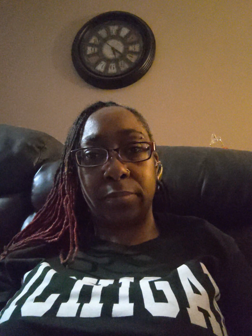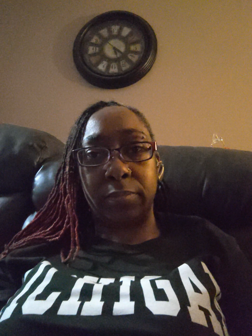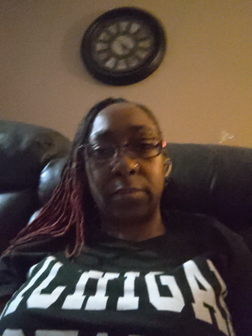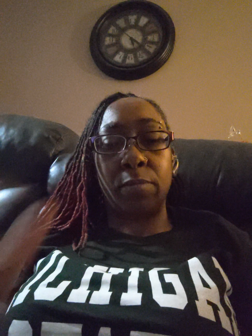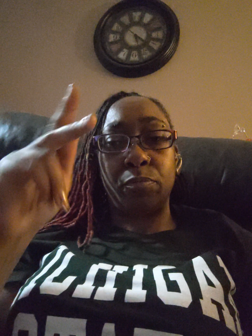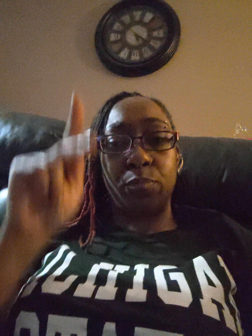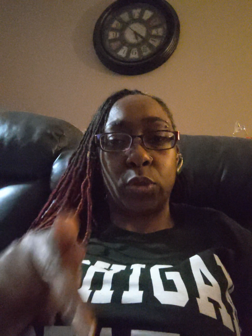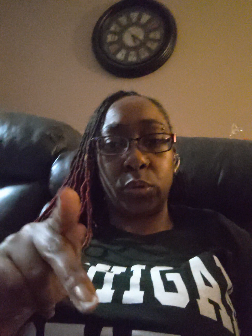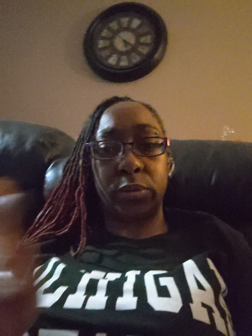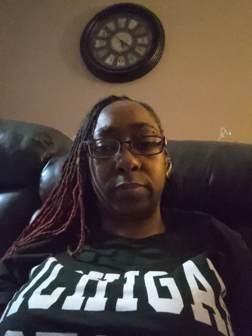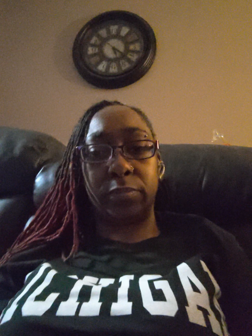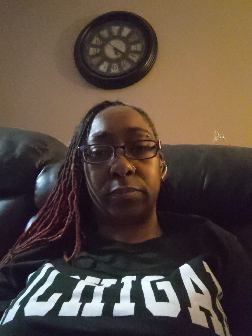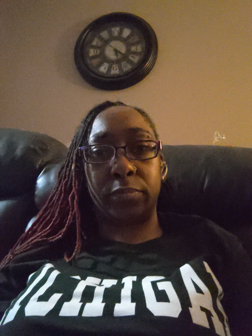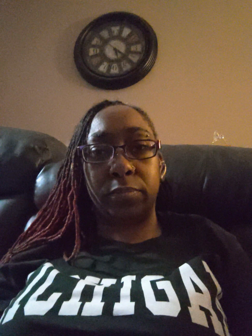person